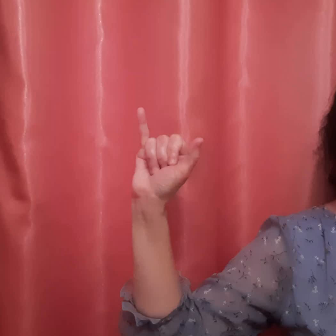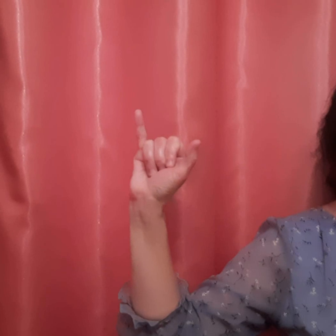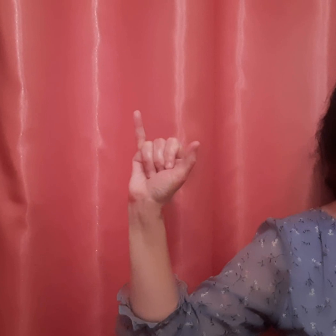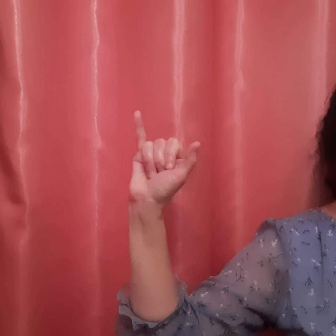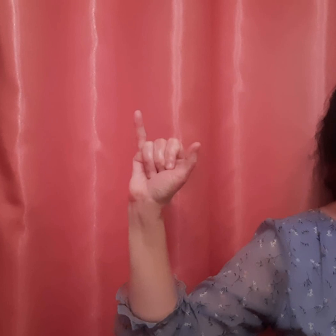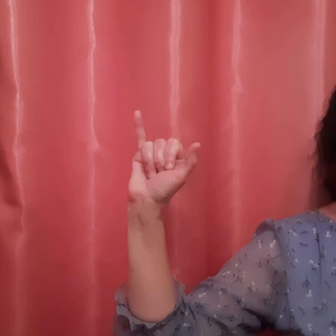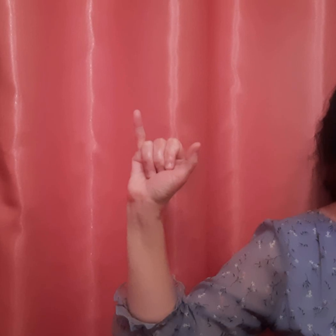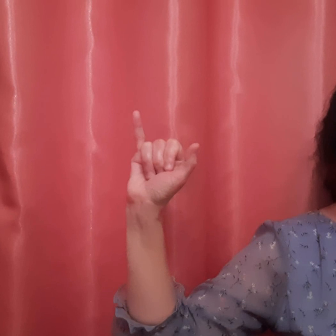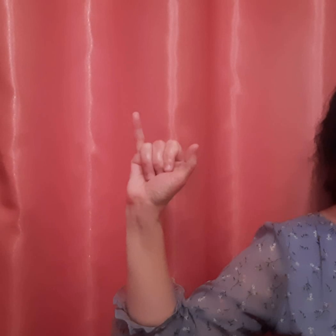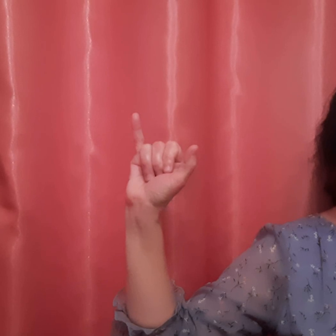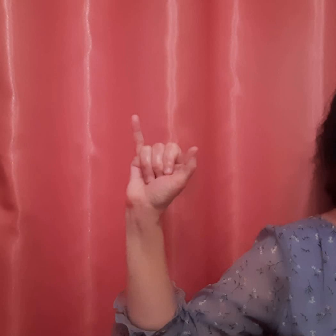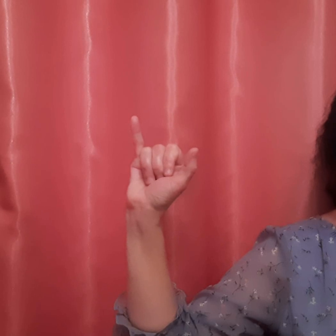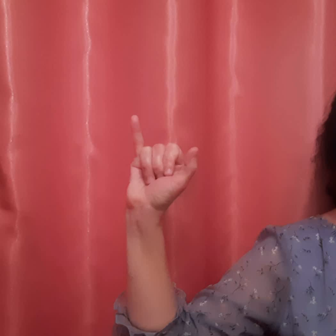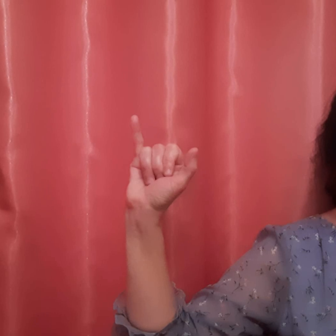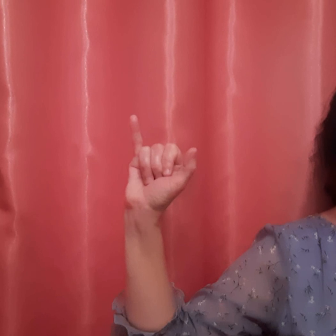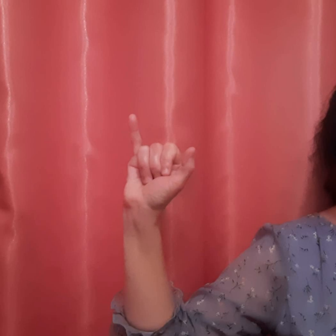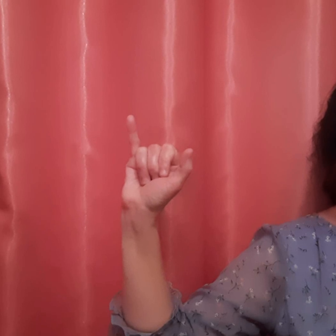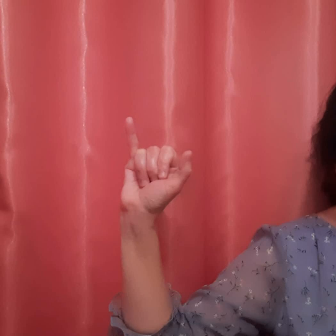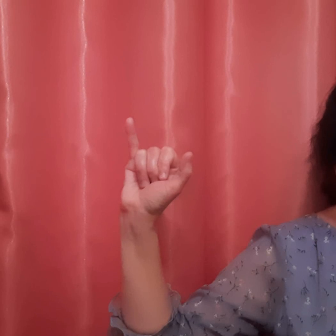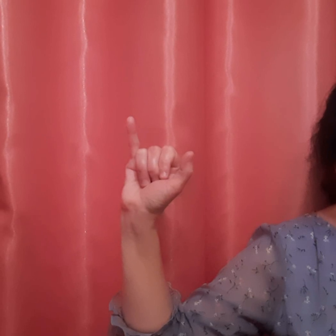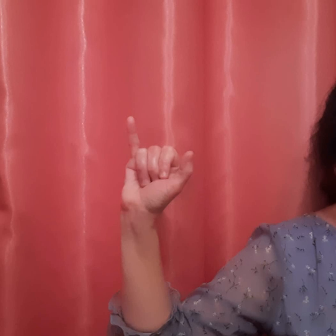У